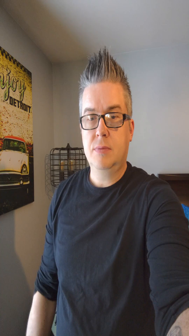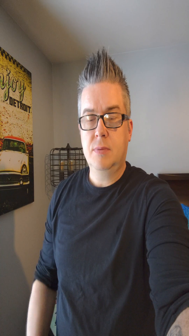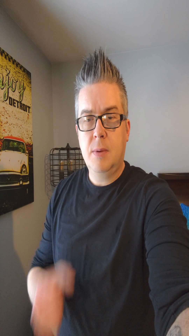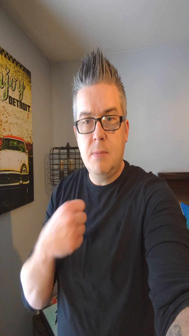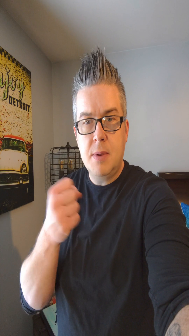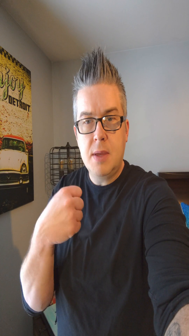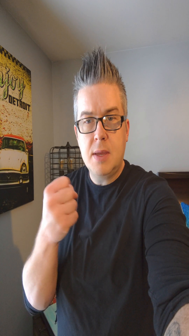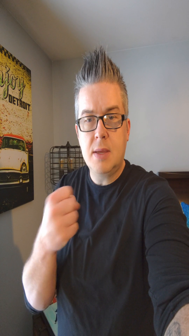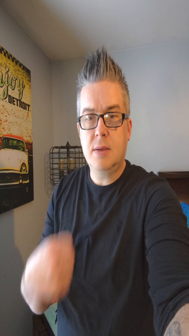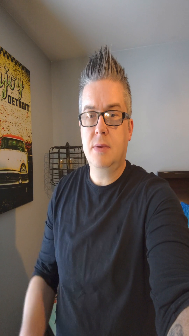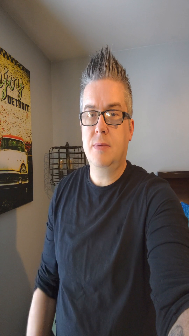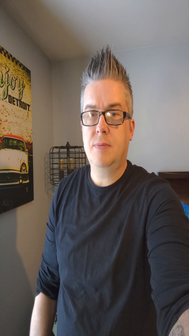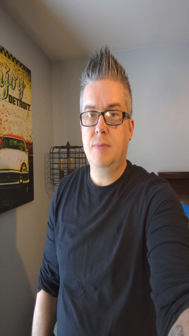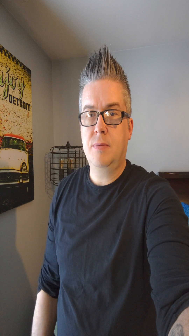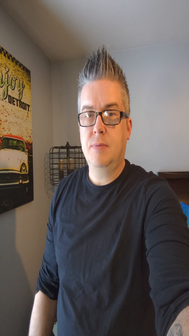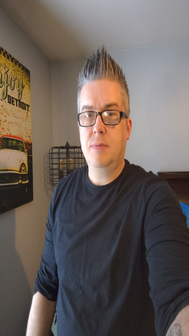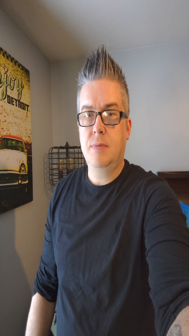make